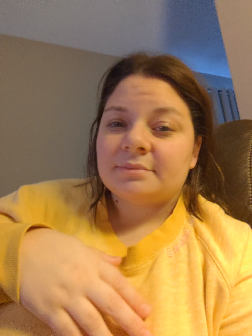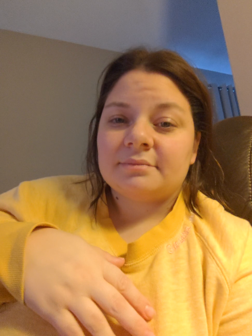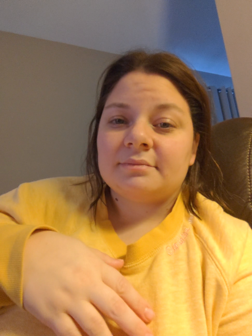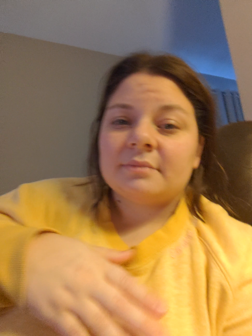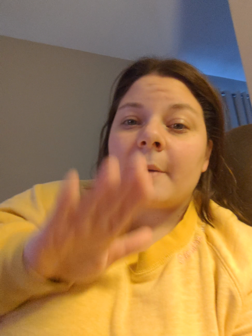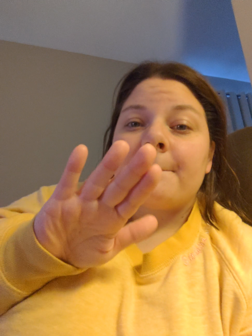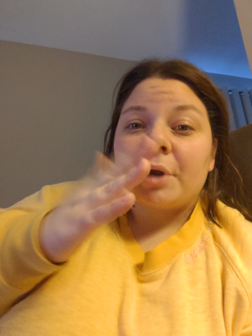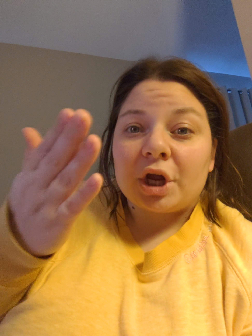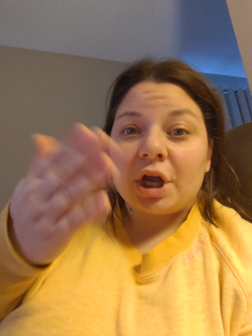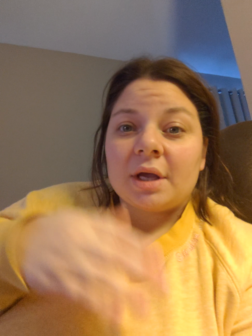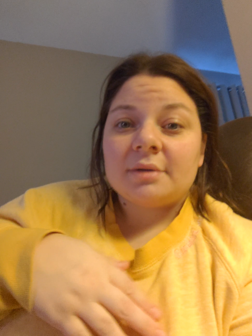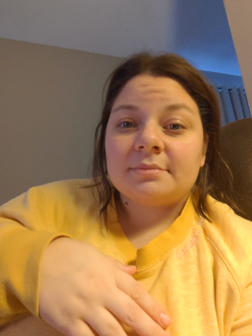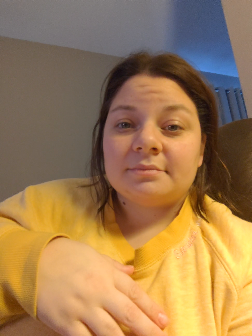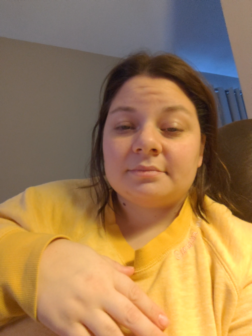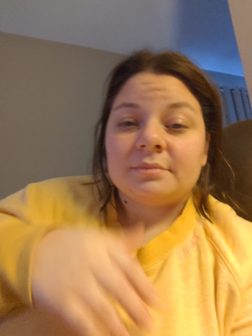book